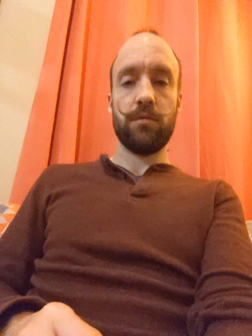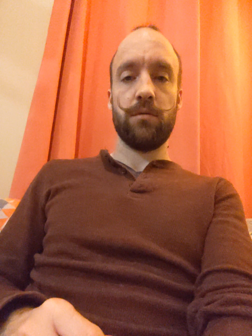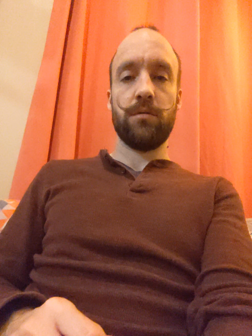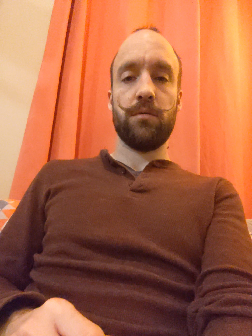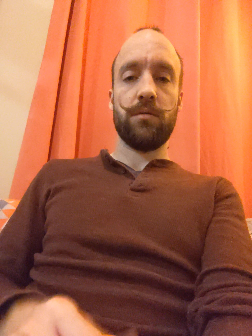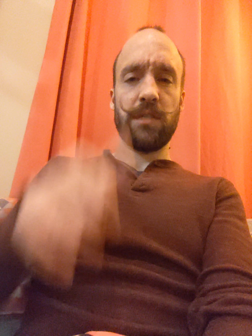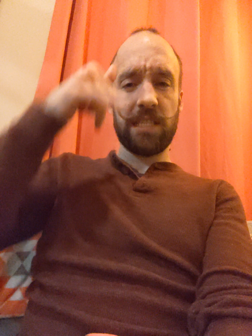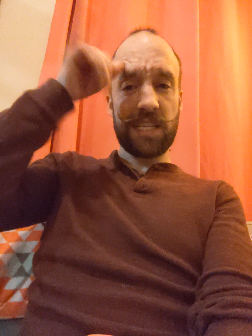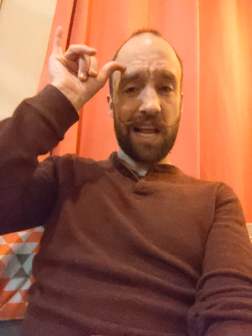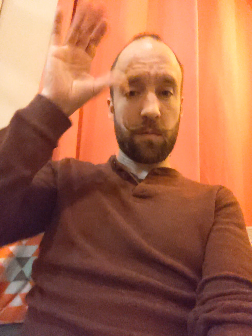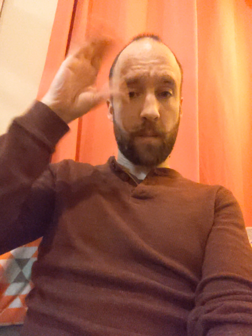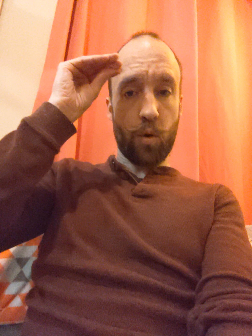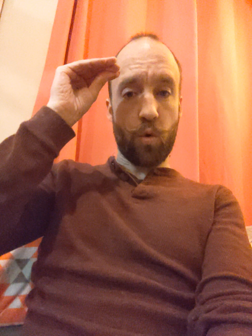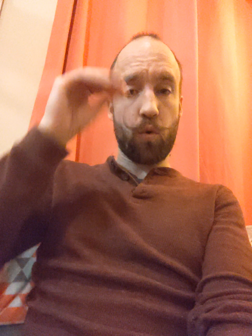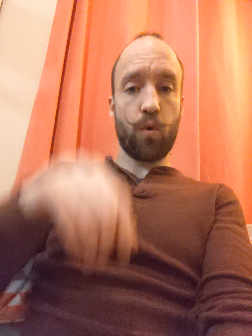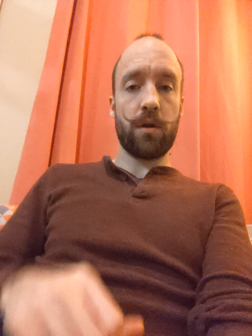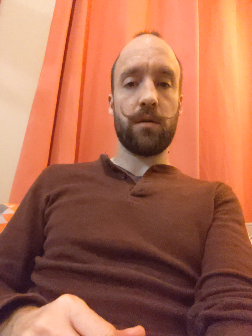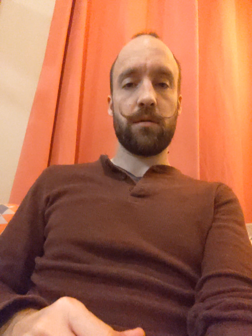cowboy